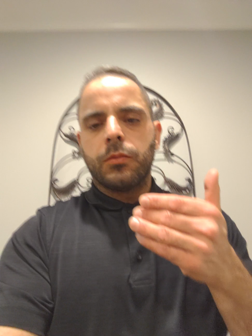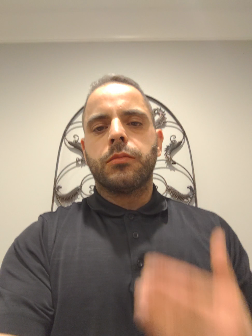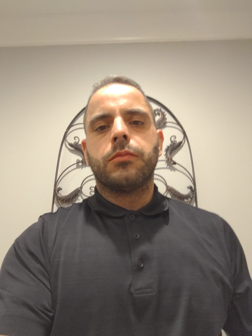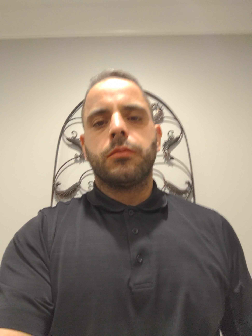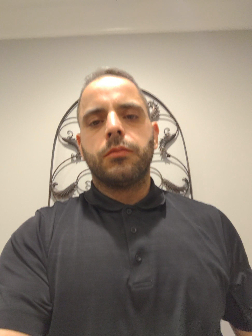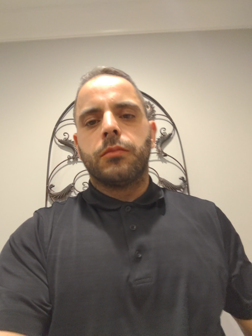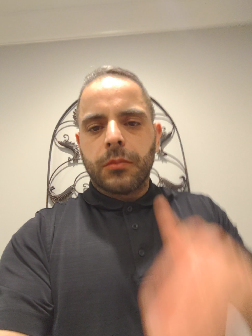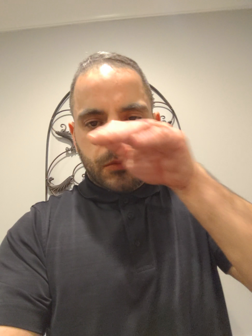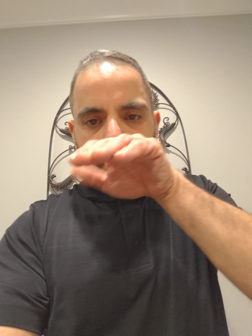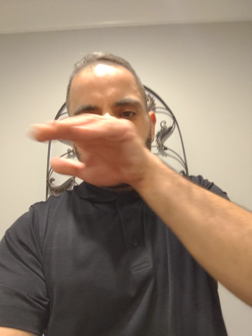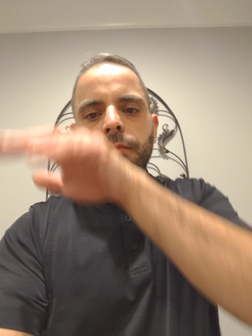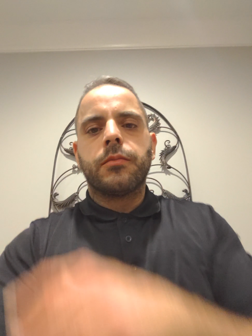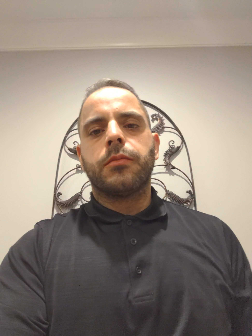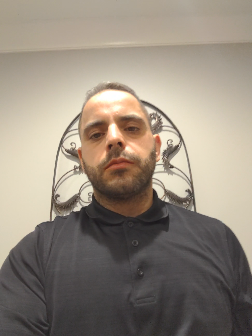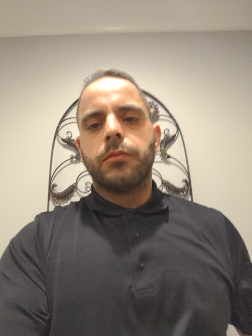elephant